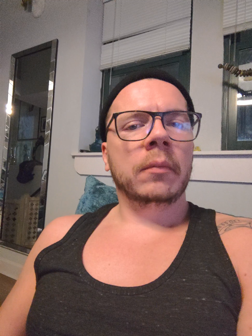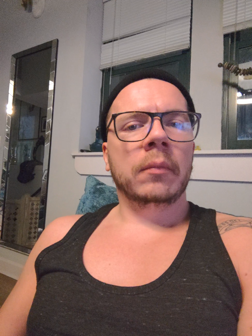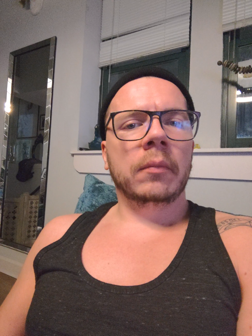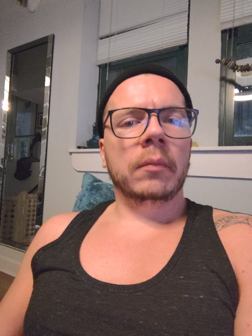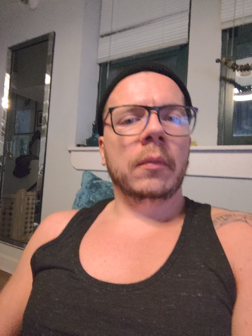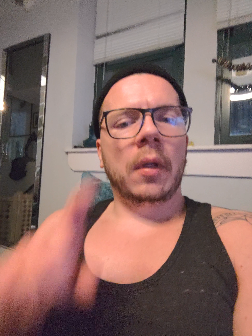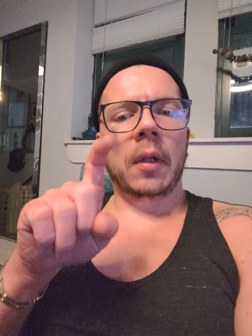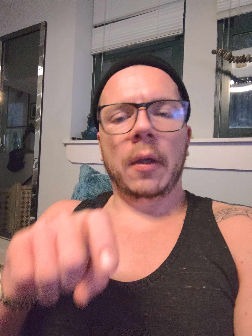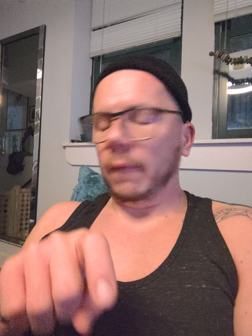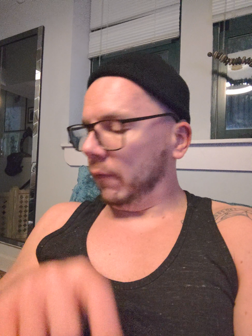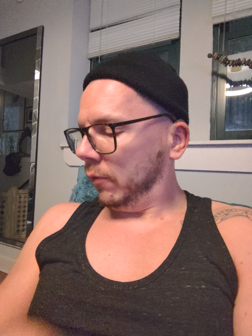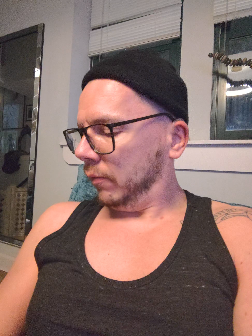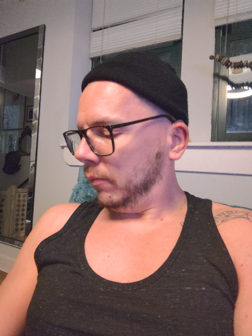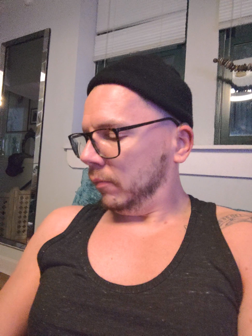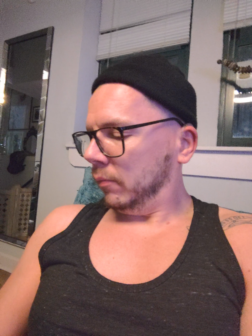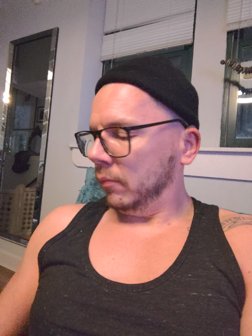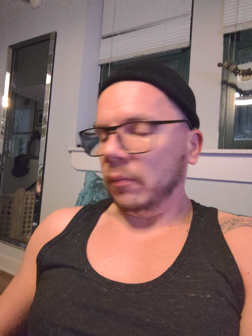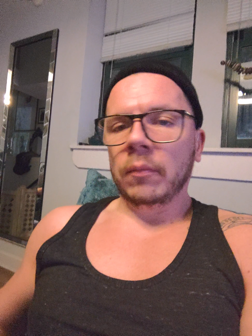have to